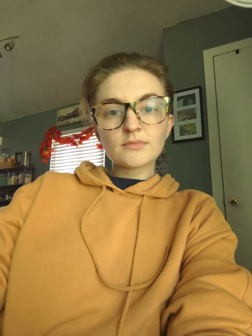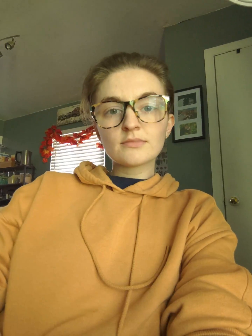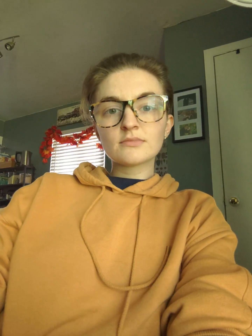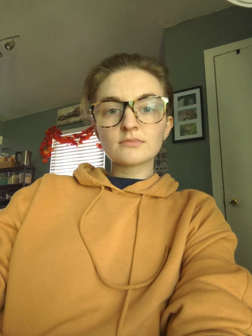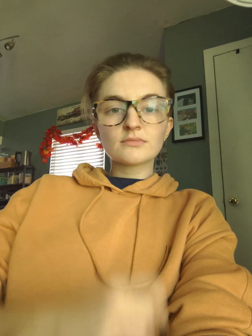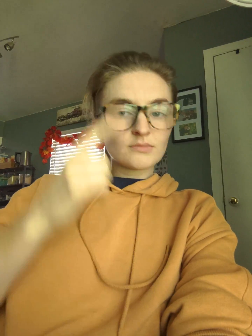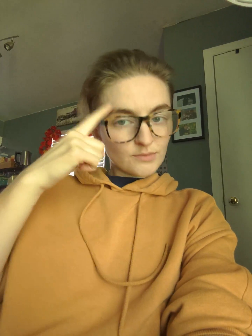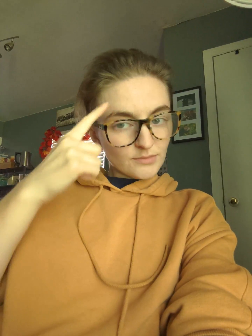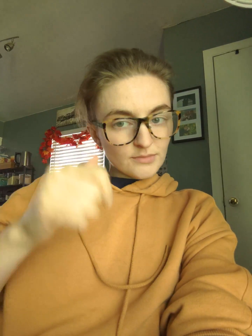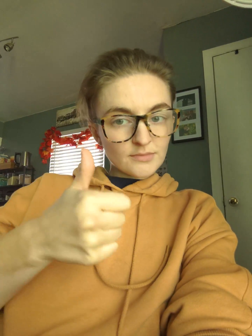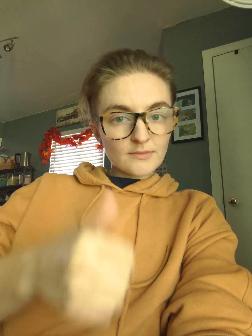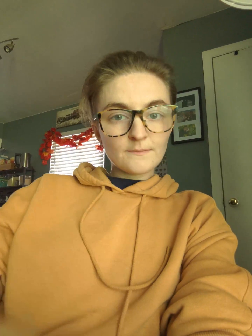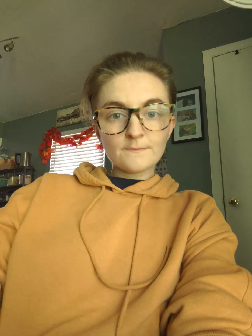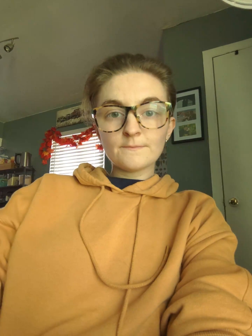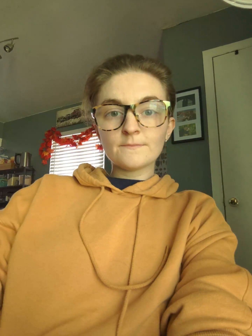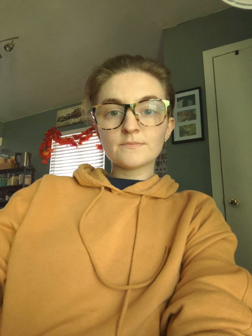dime